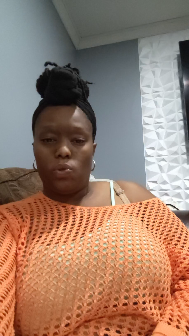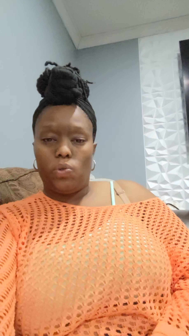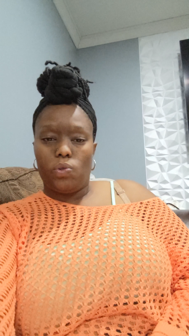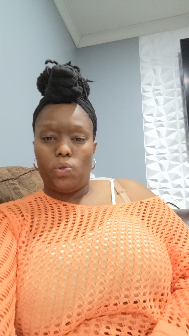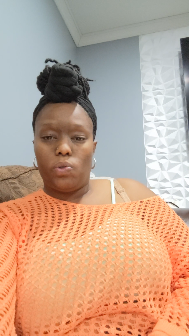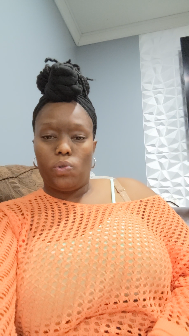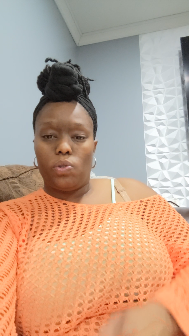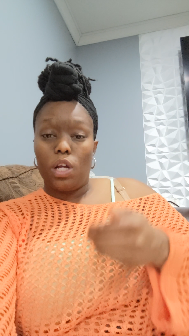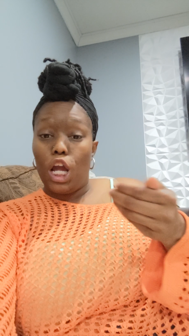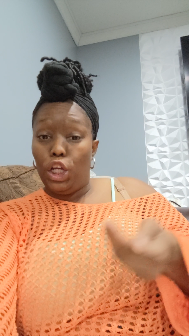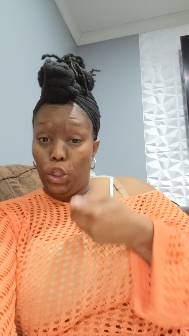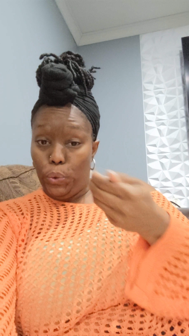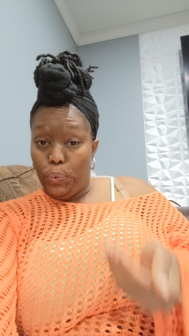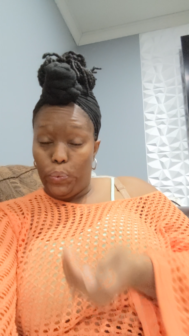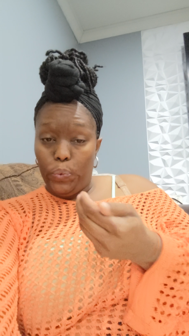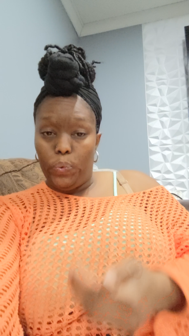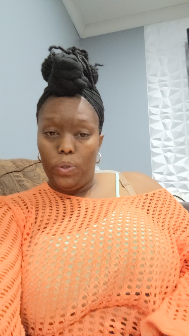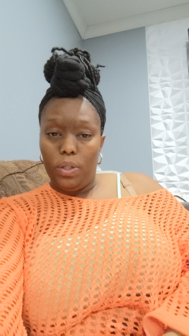new